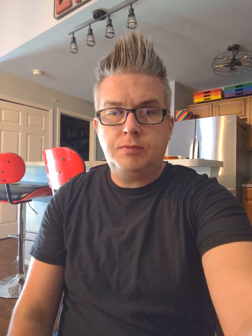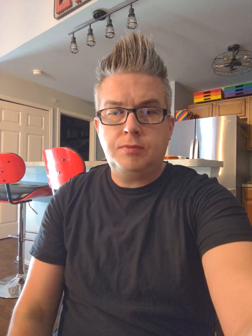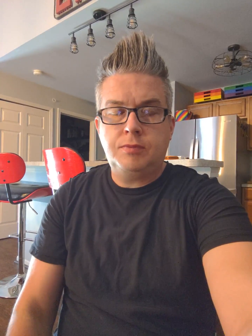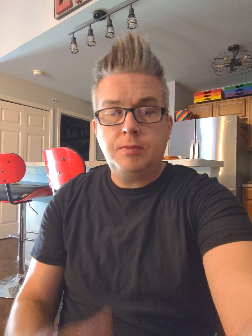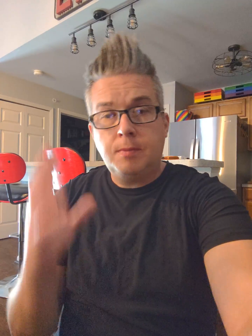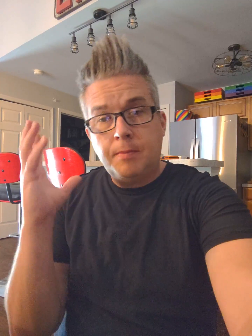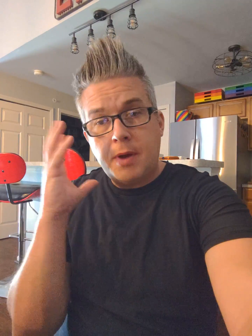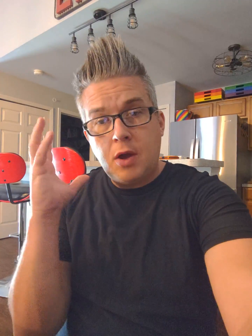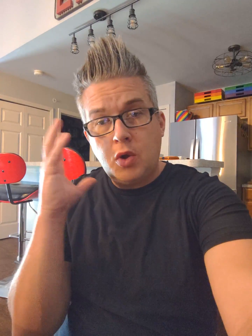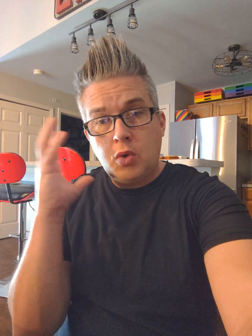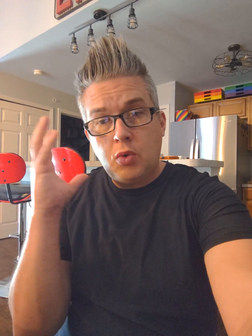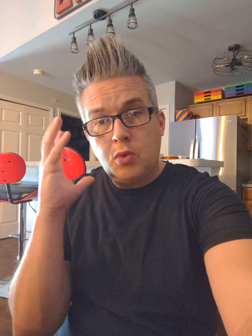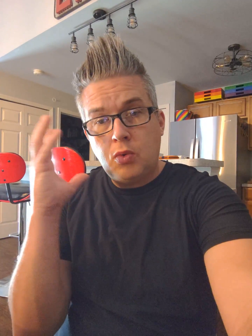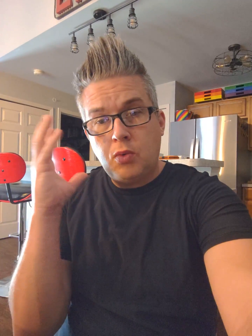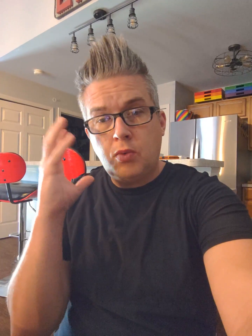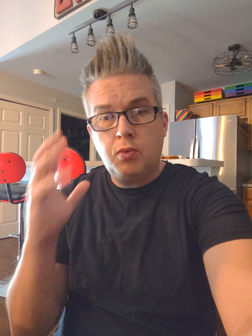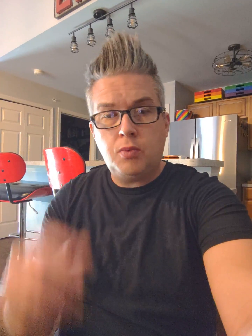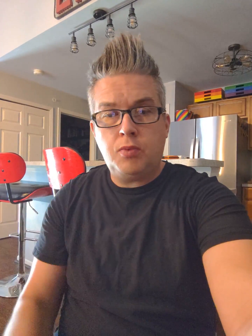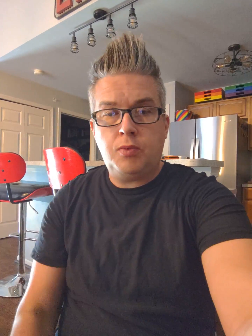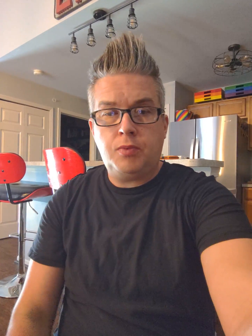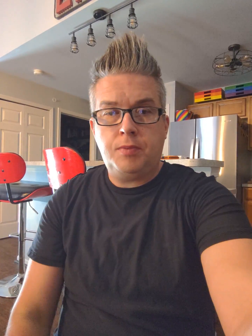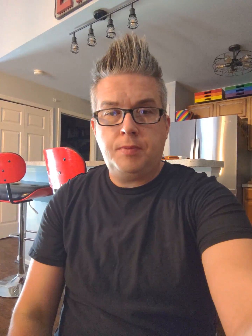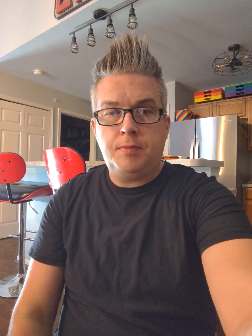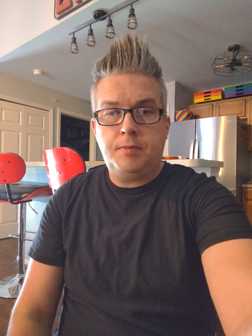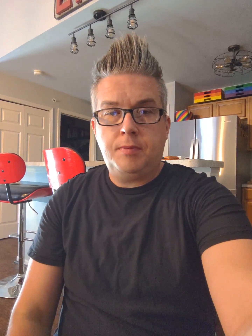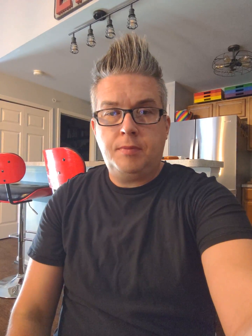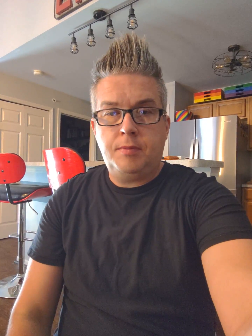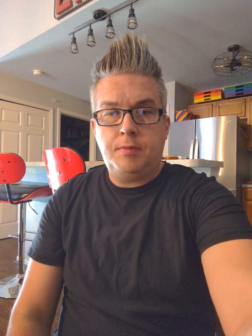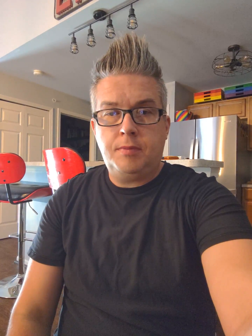pillow